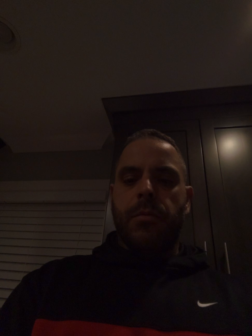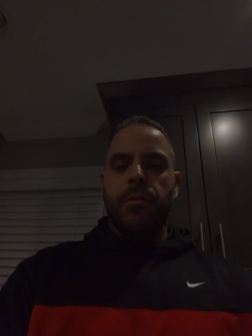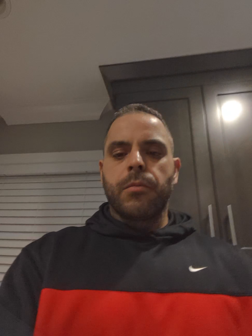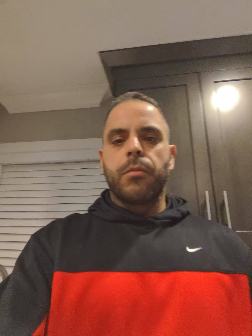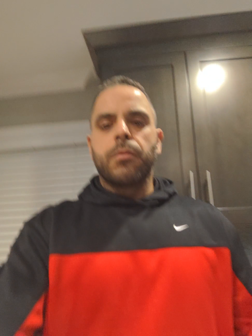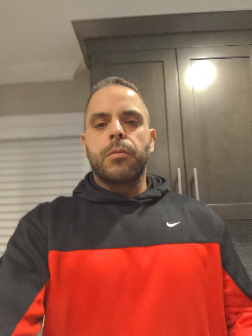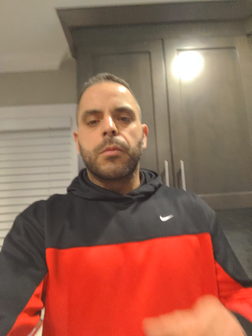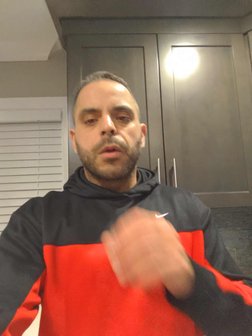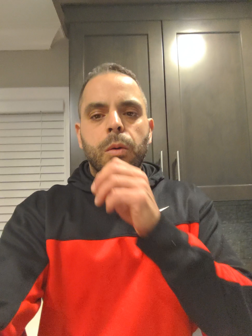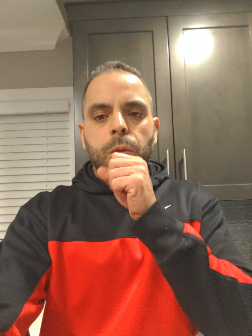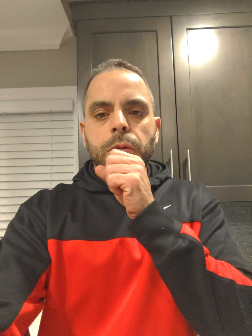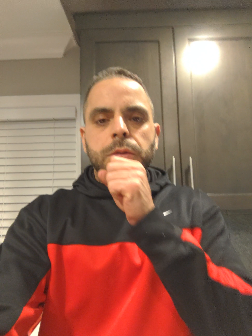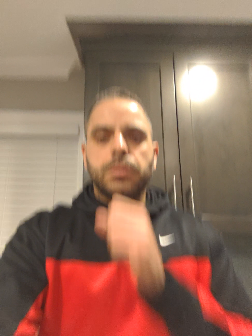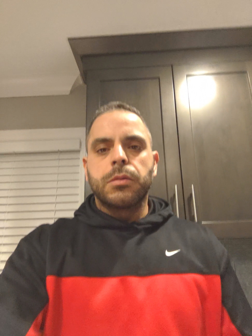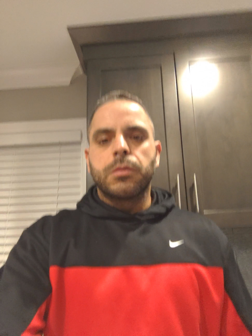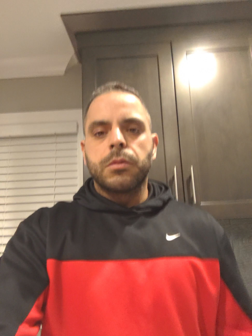orange